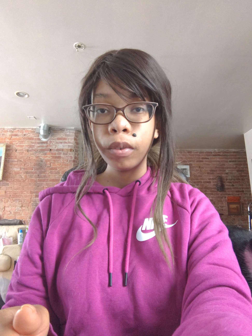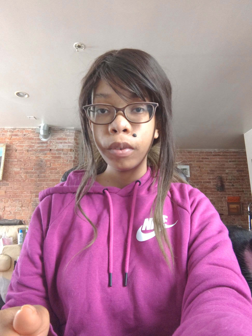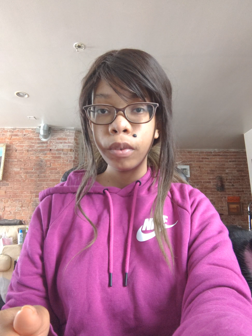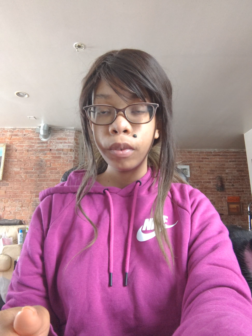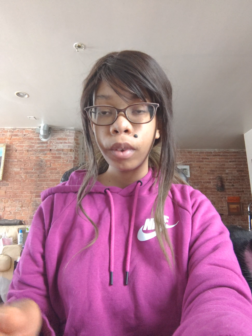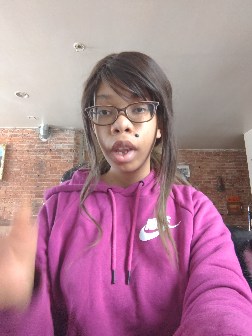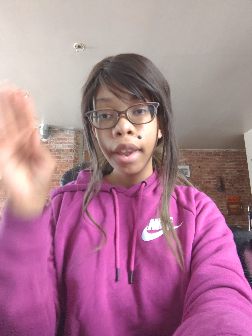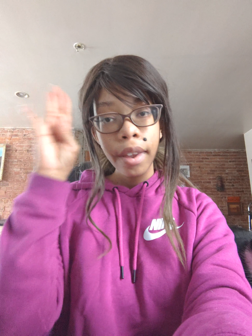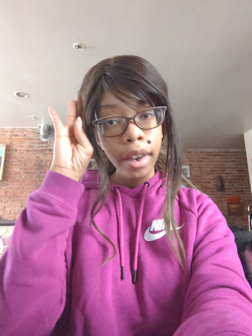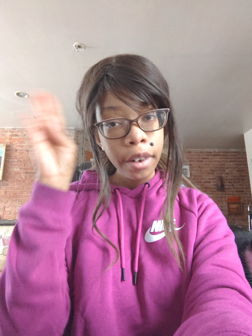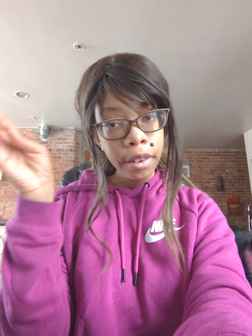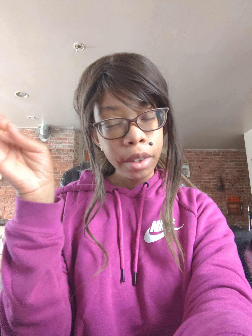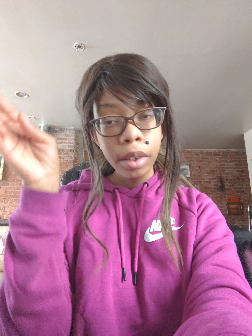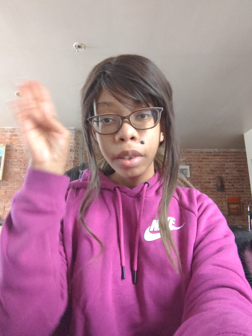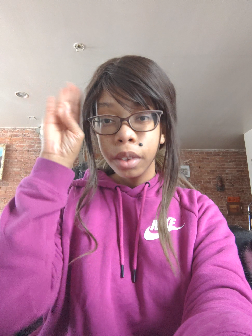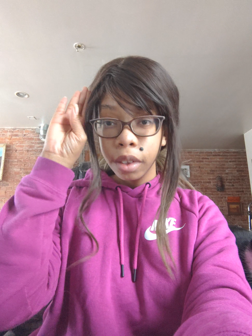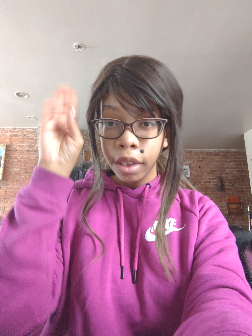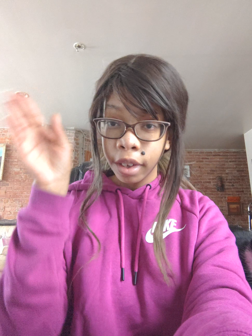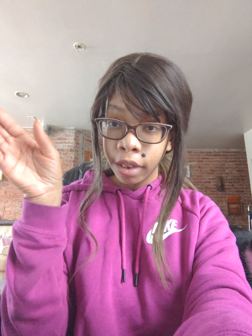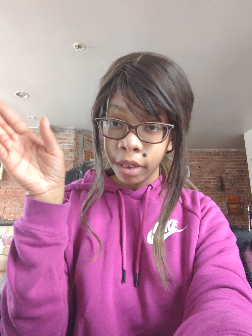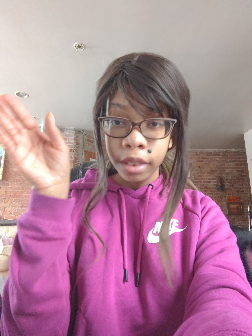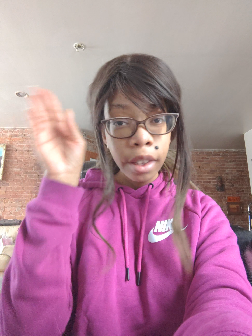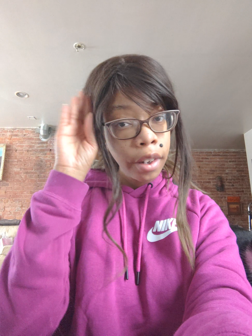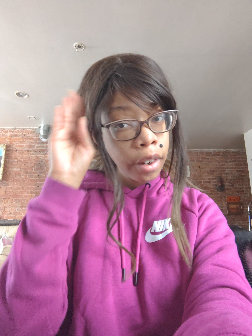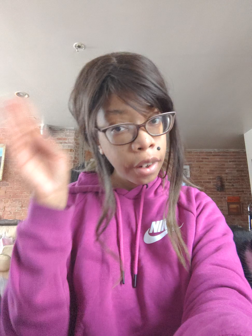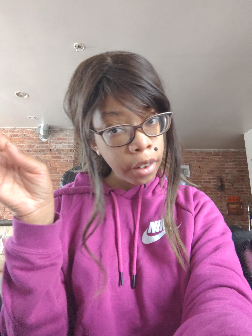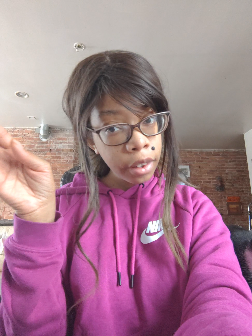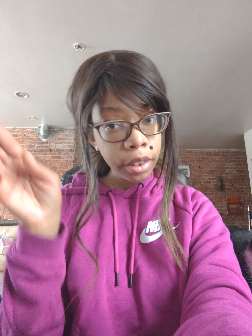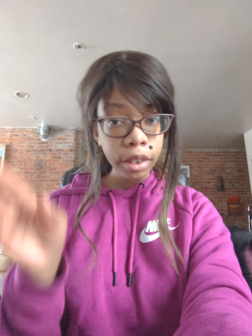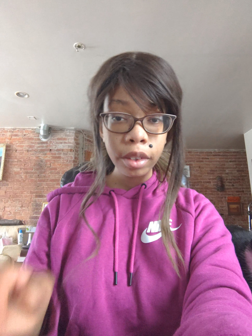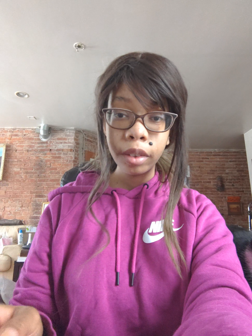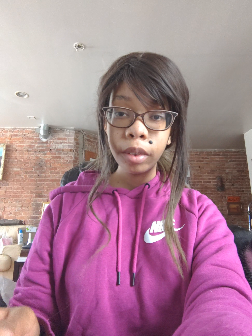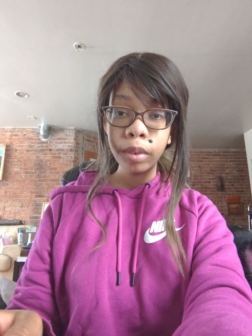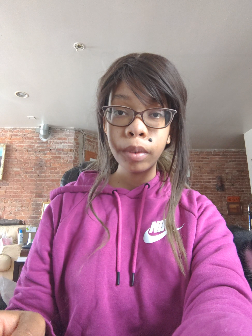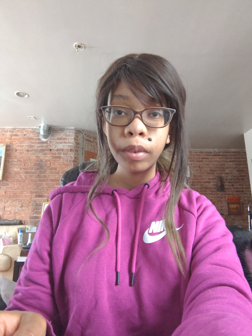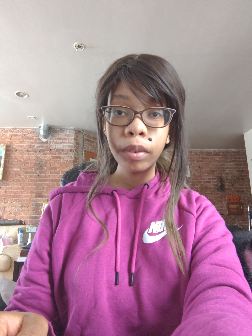hello